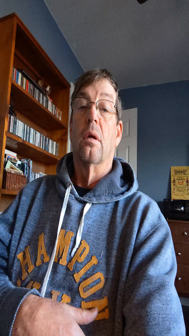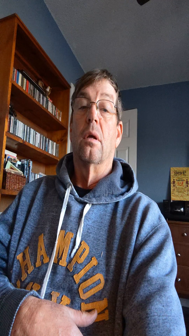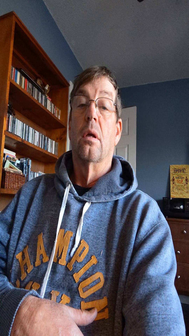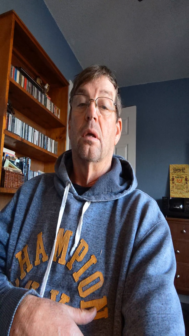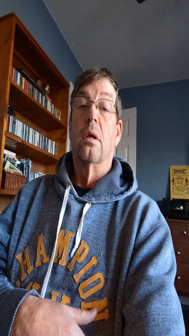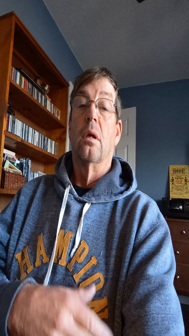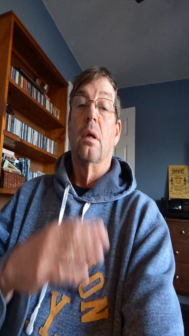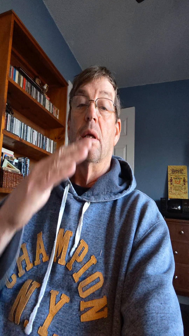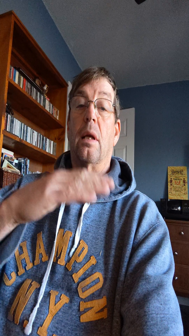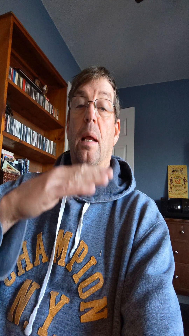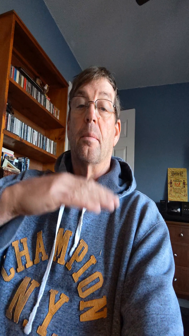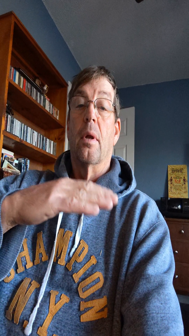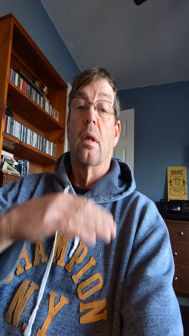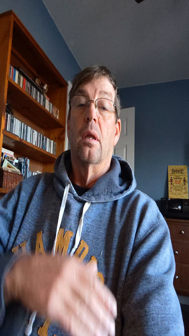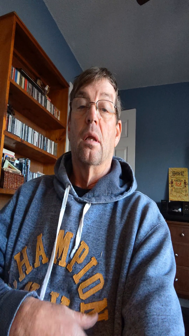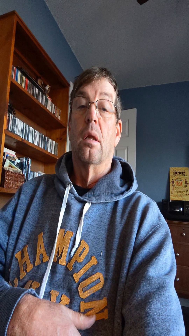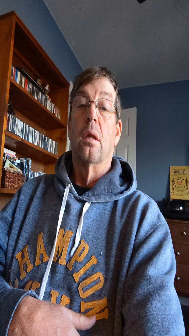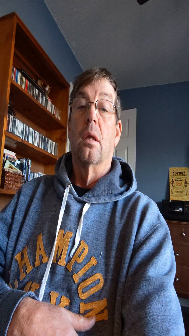table